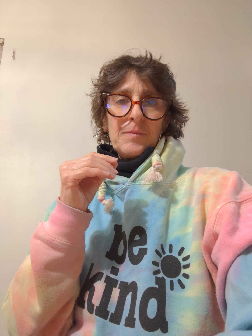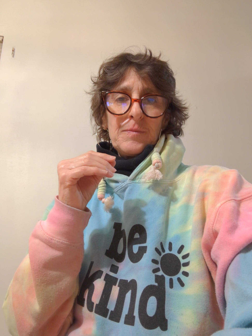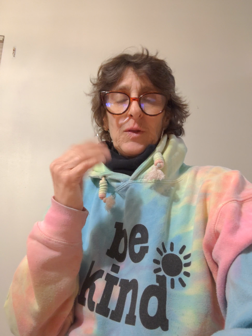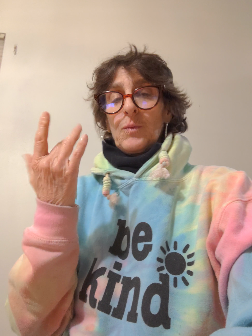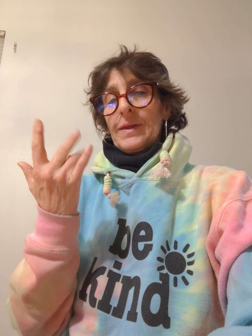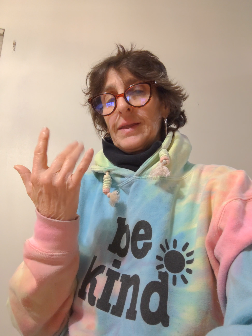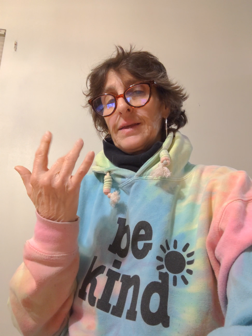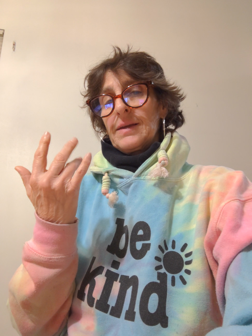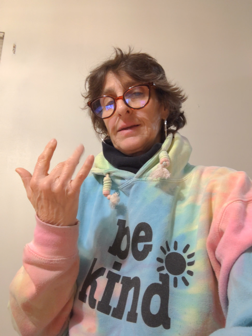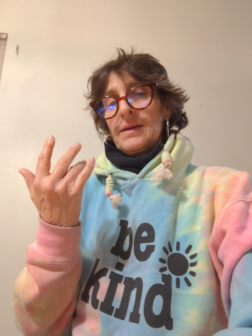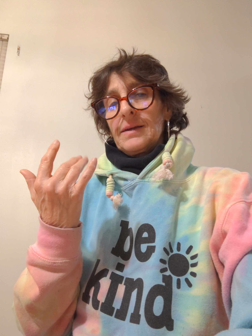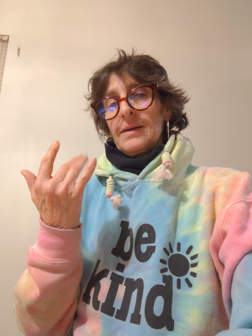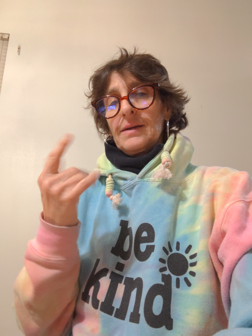wait